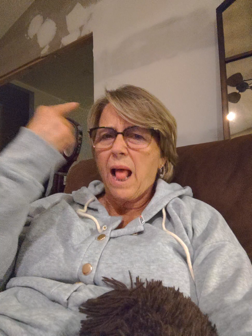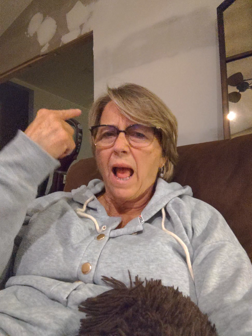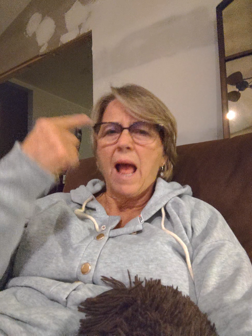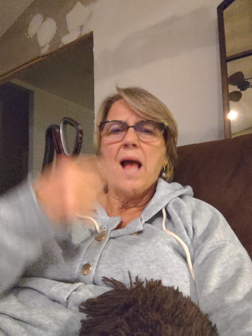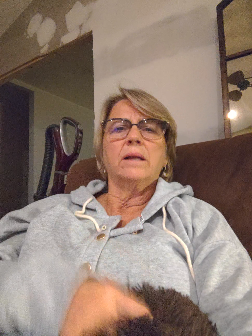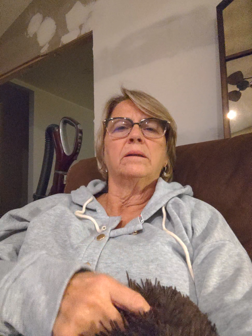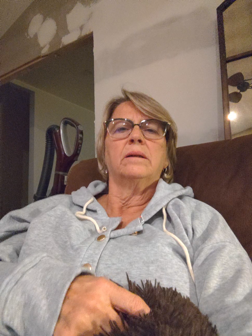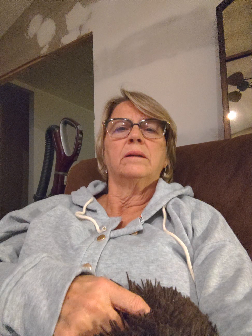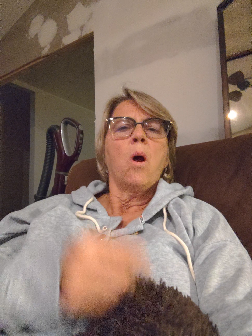black